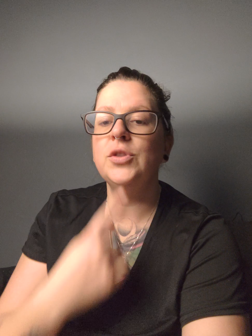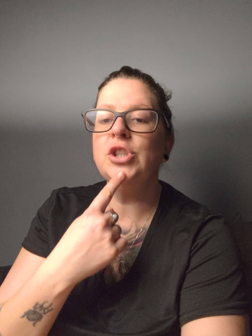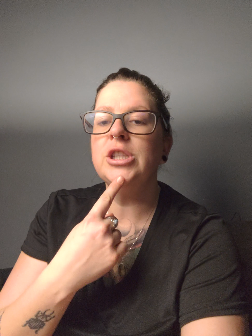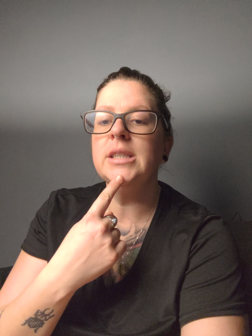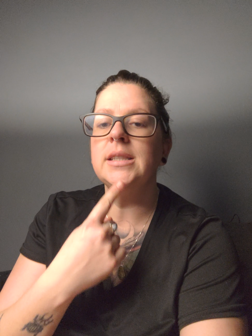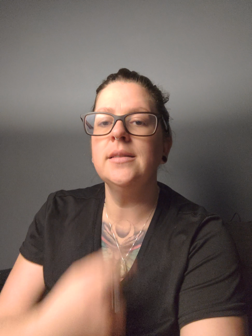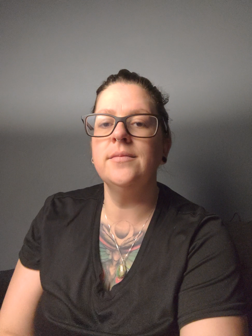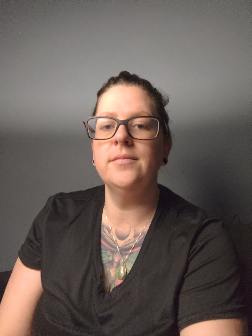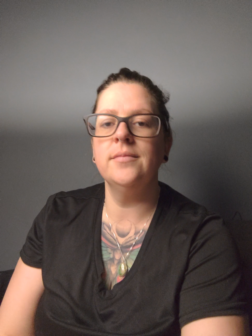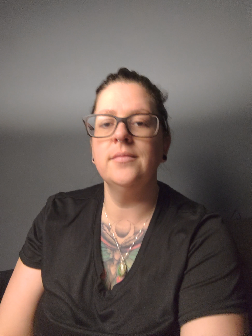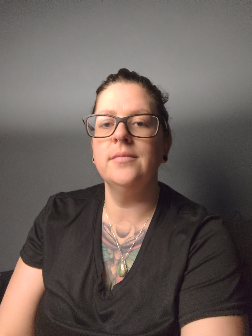chin